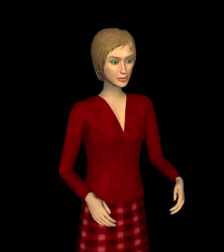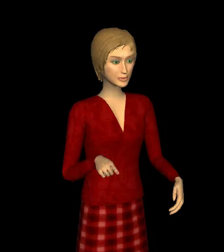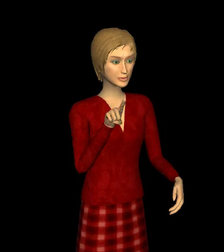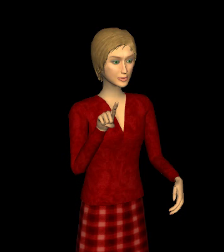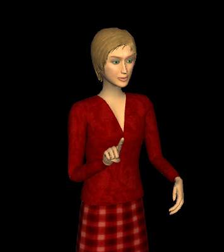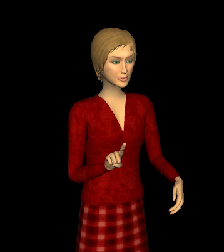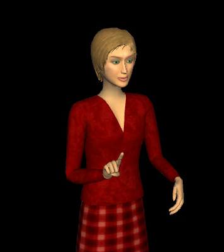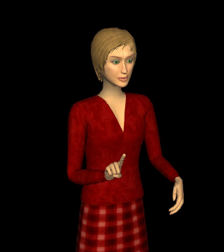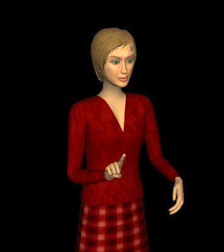سؤال